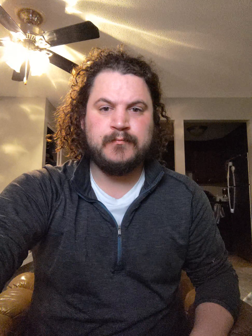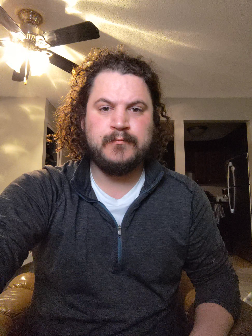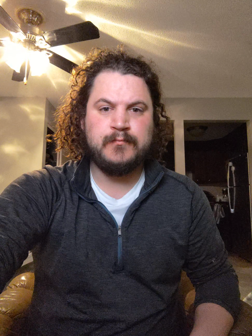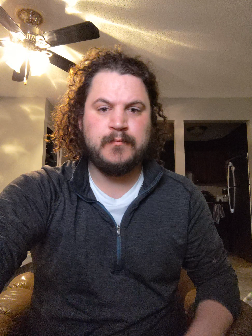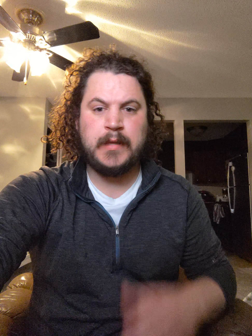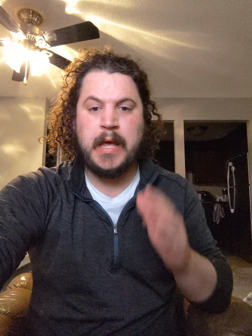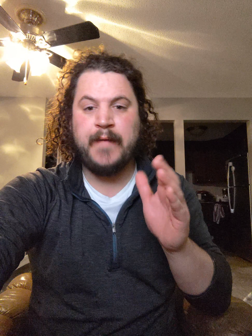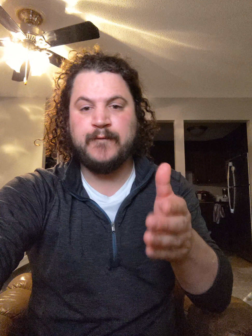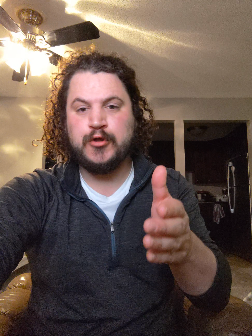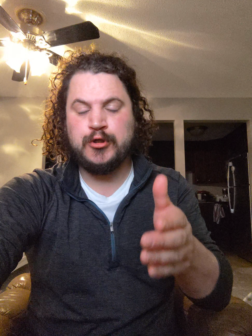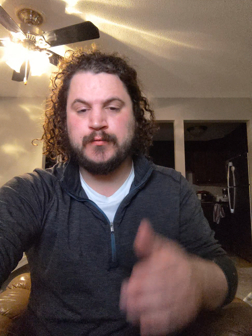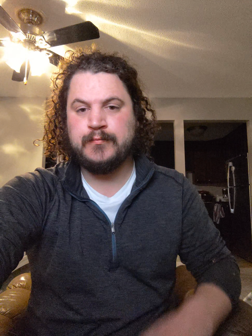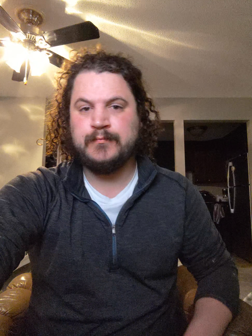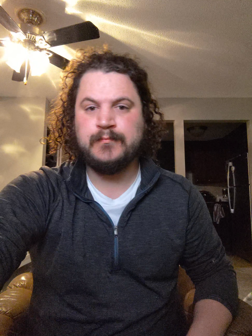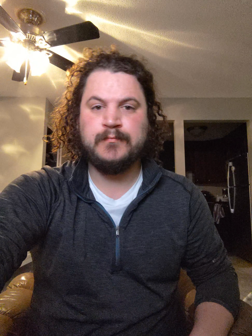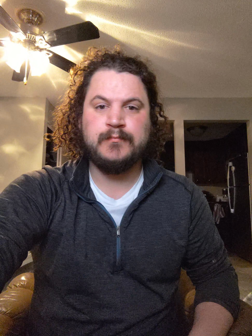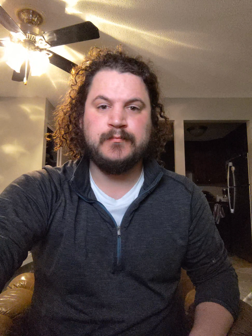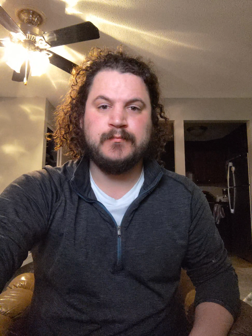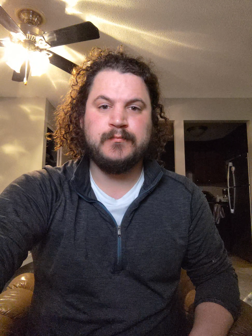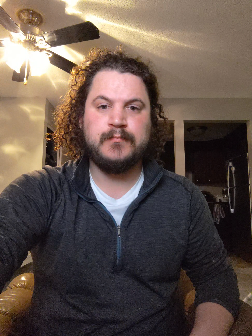after